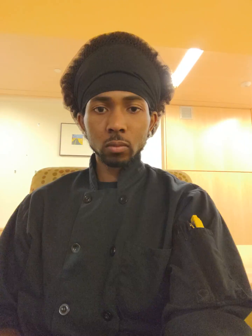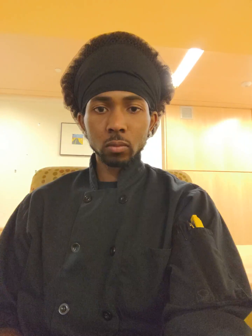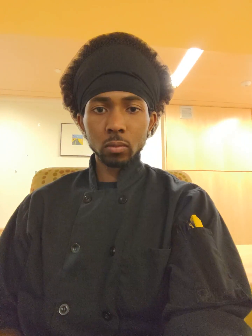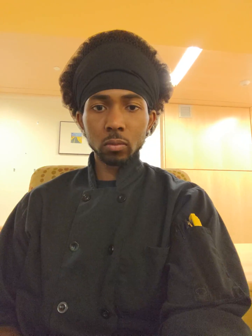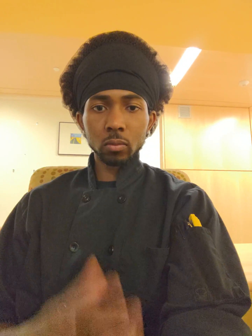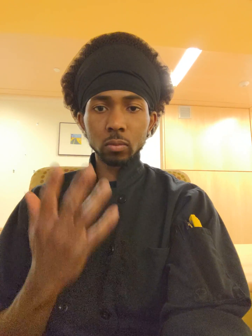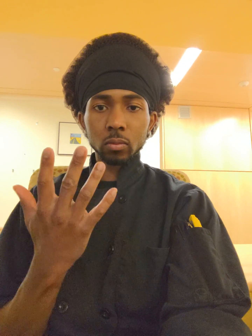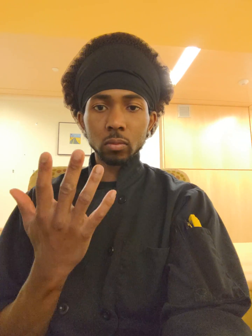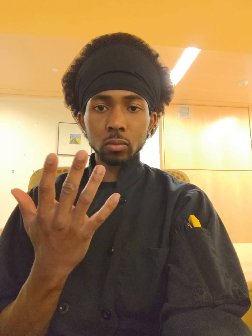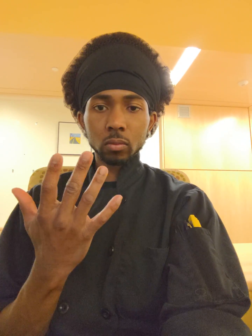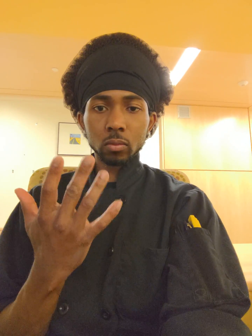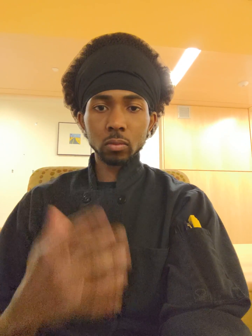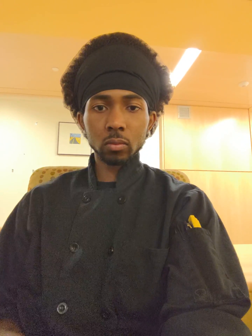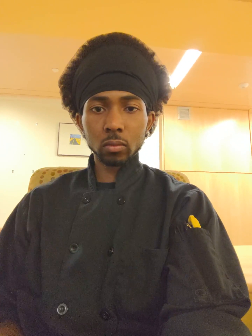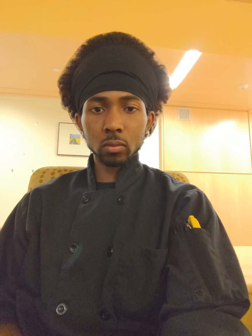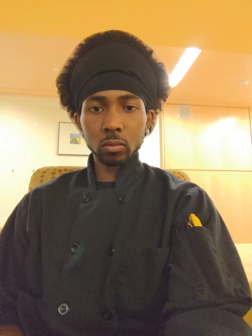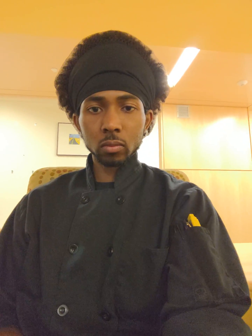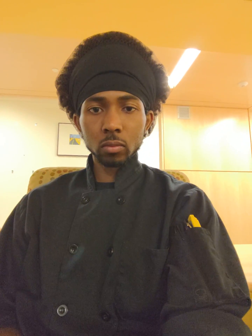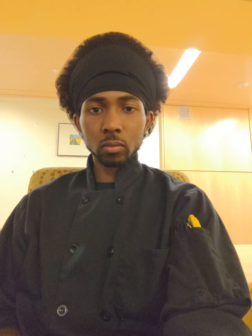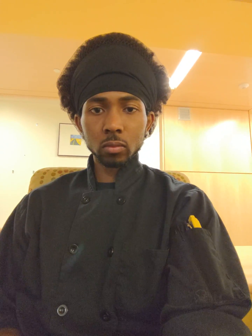hand